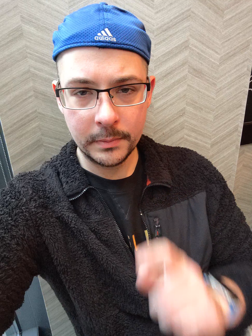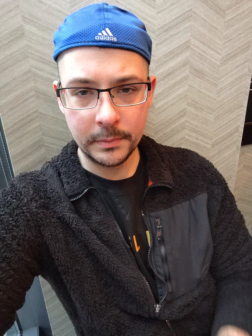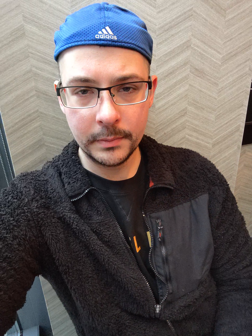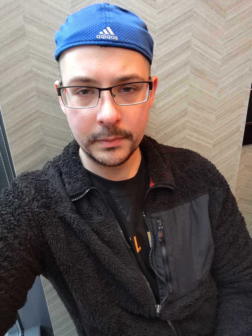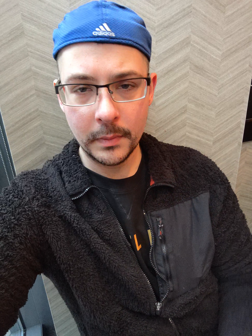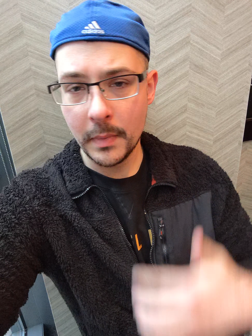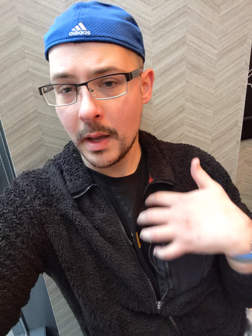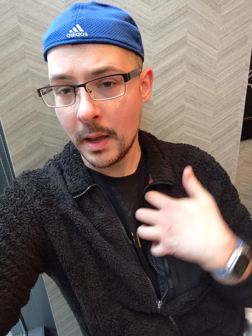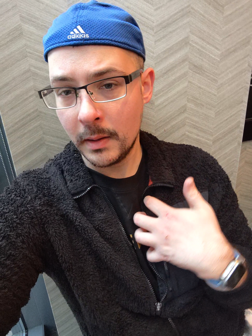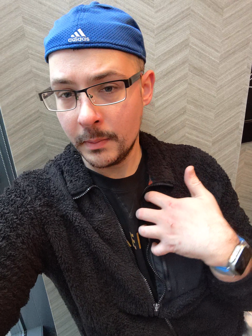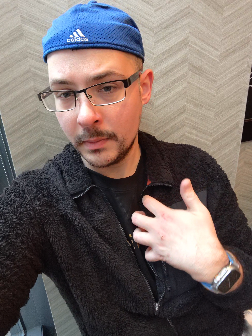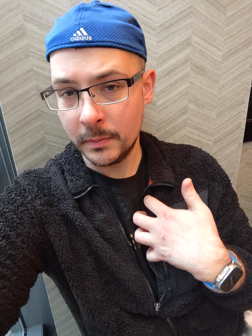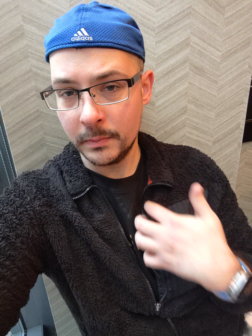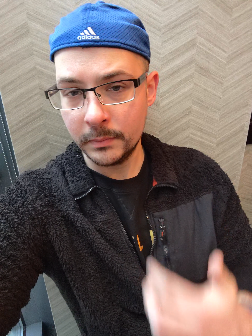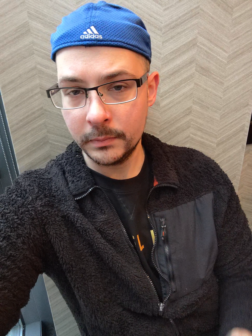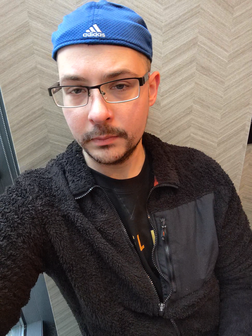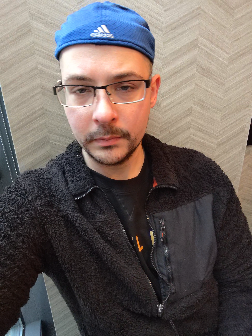animal